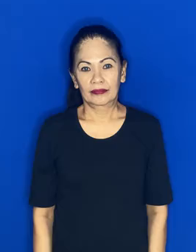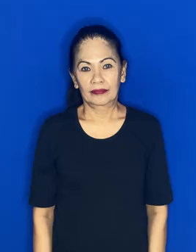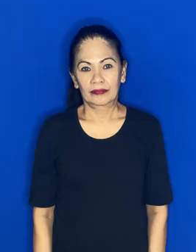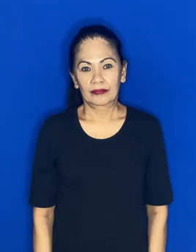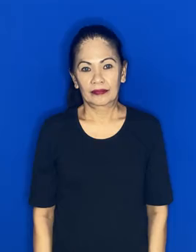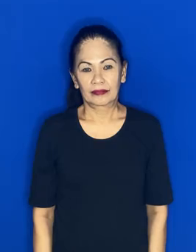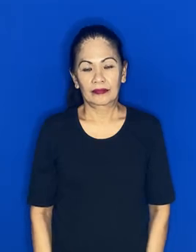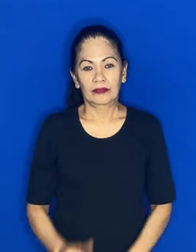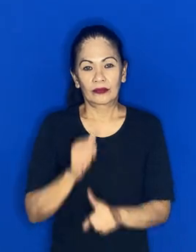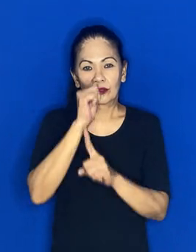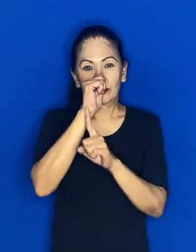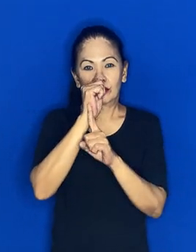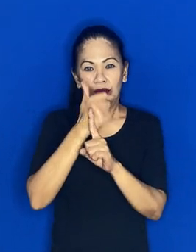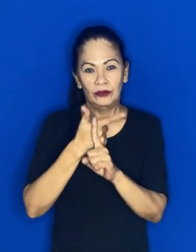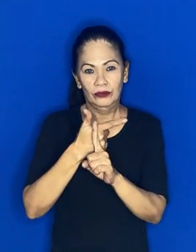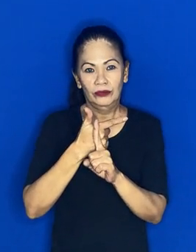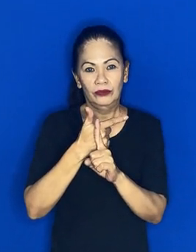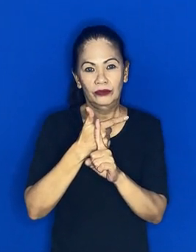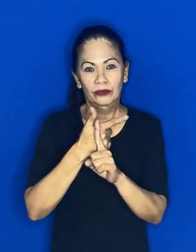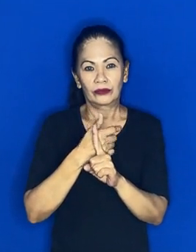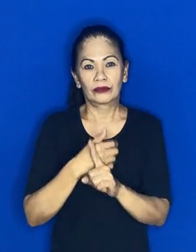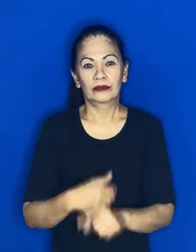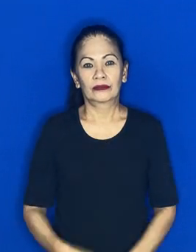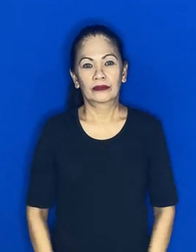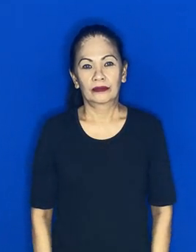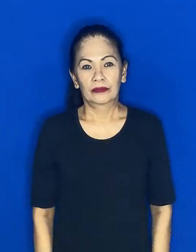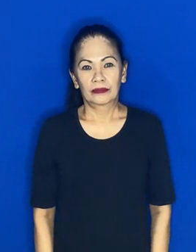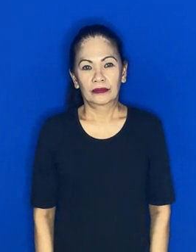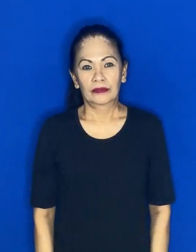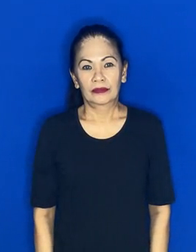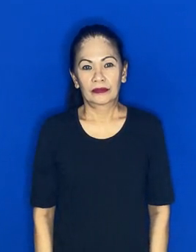august